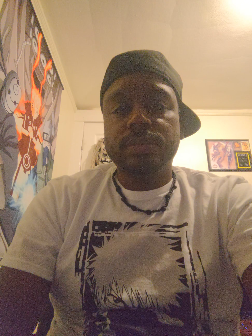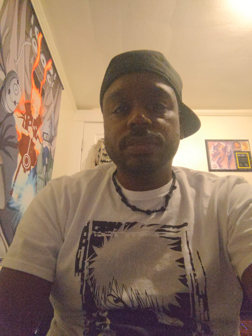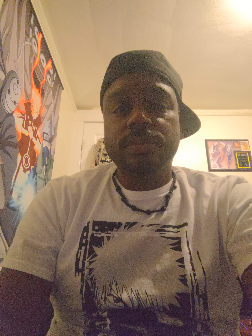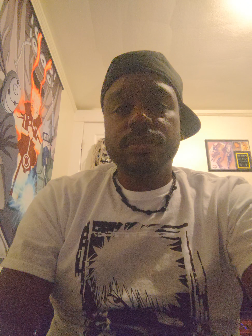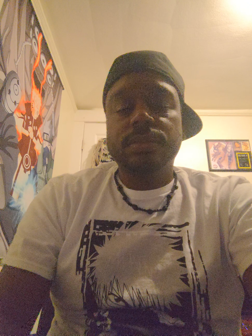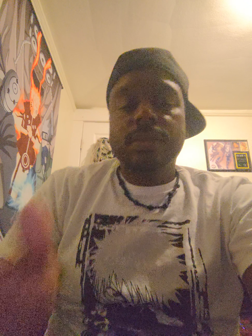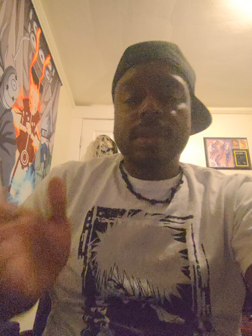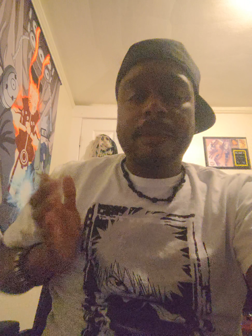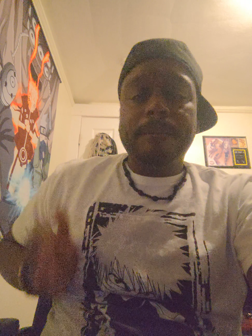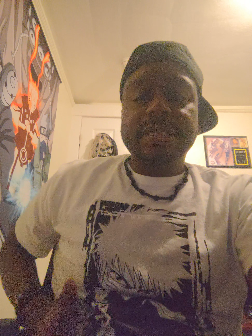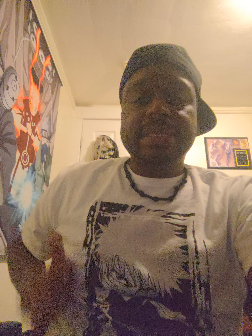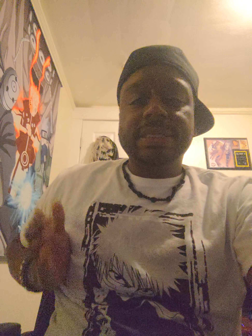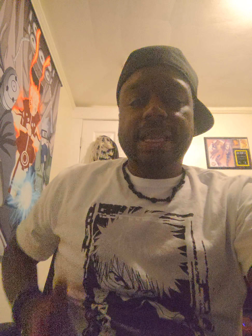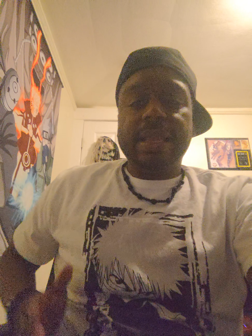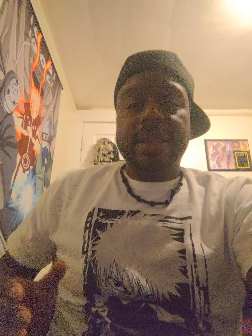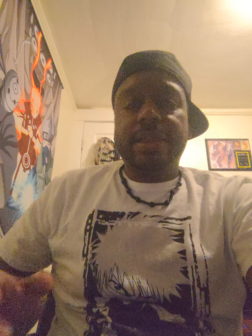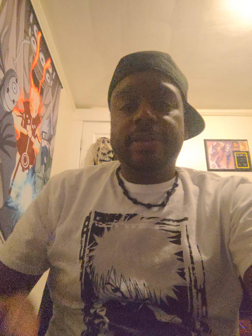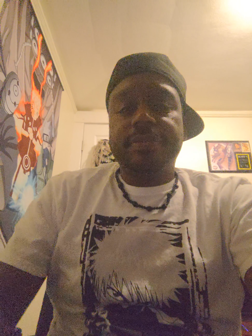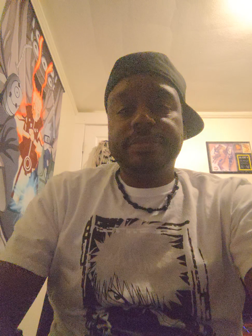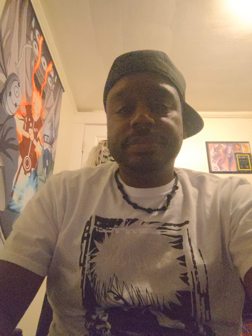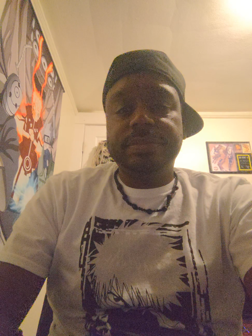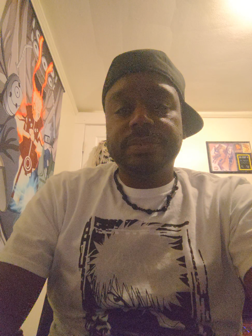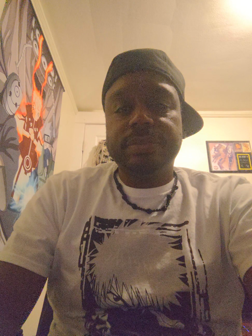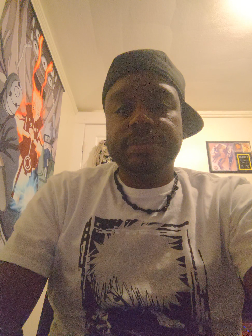beside